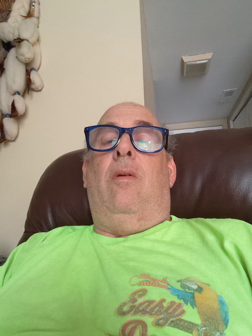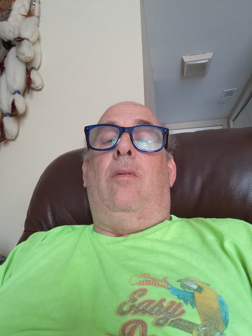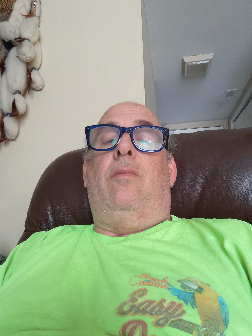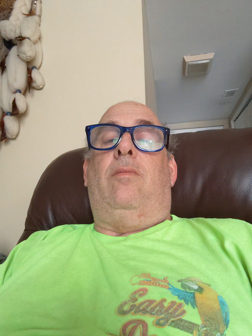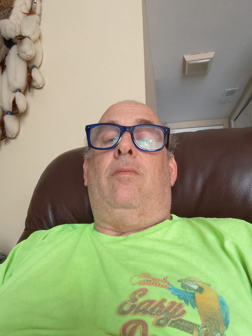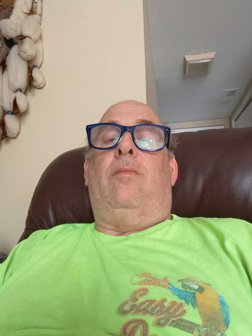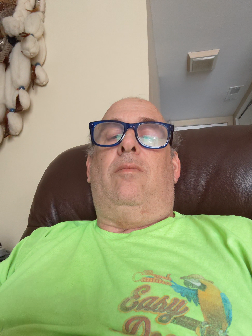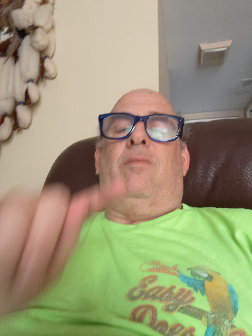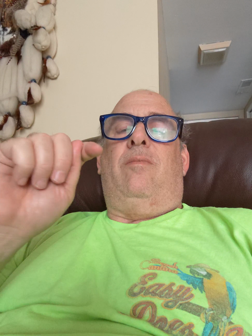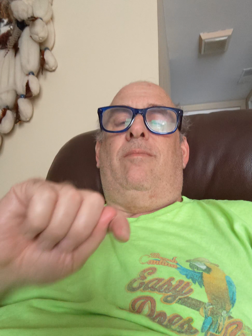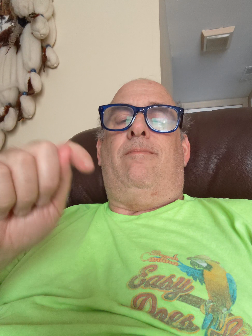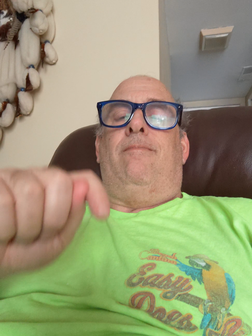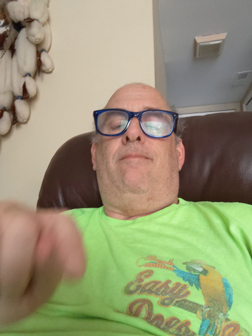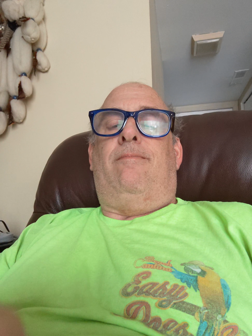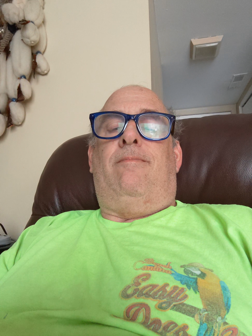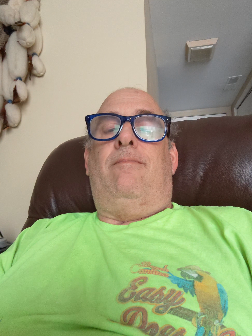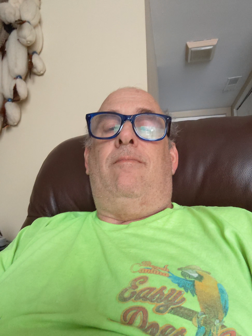potty